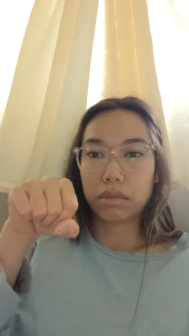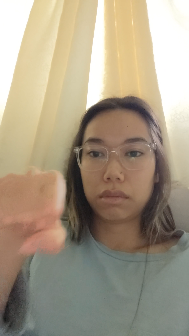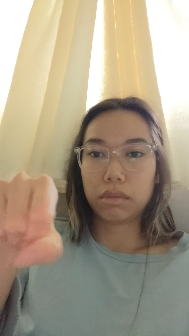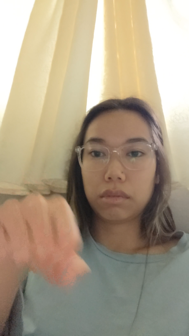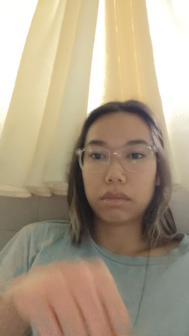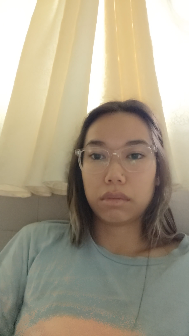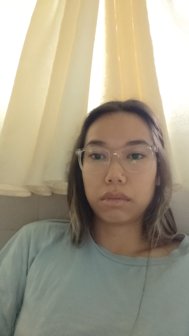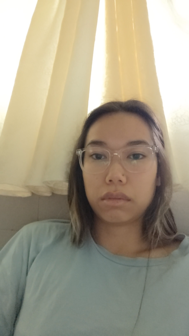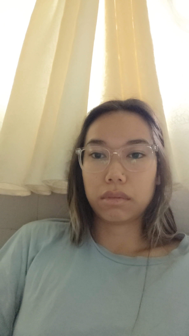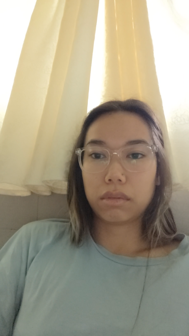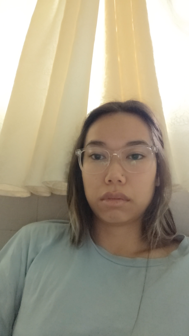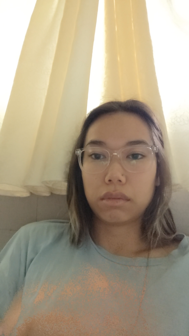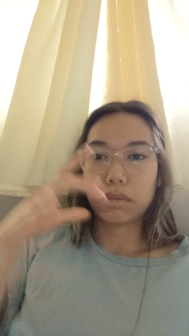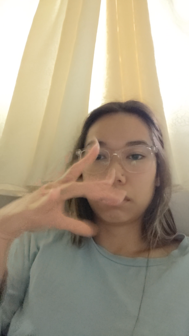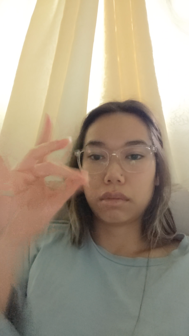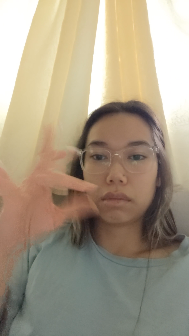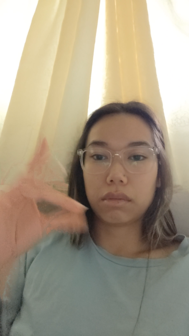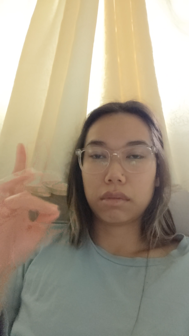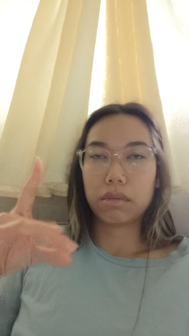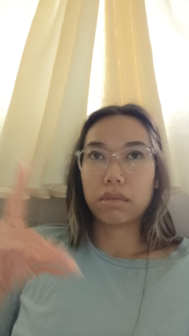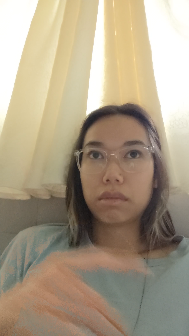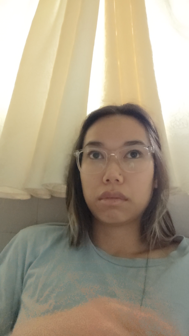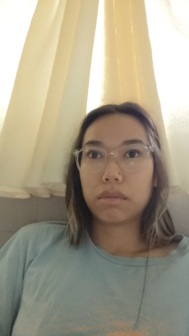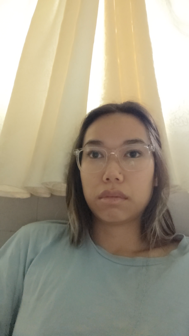choose